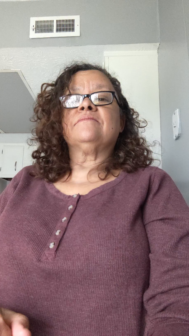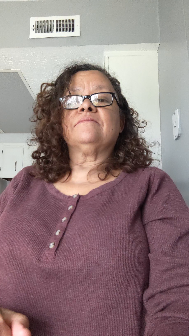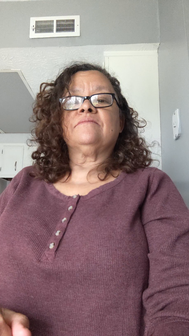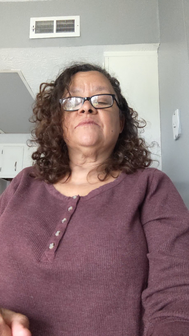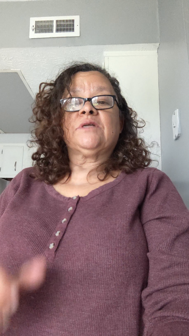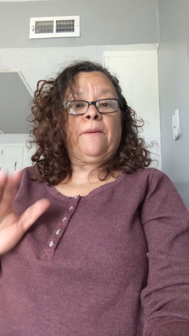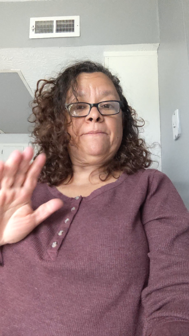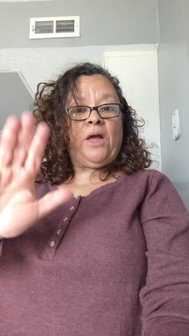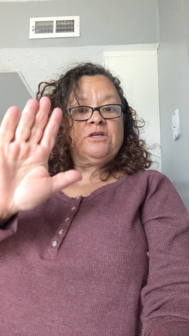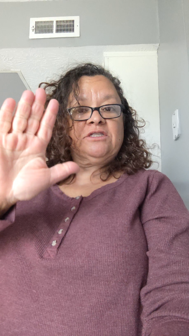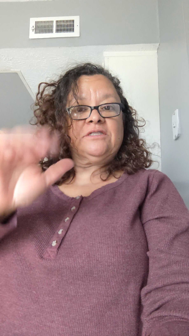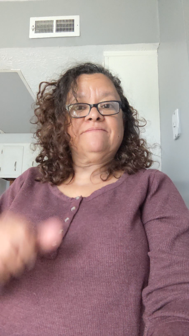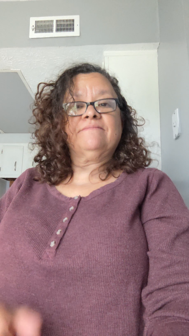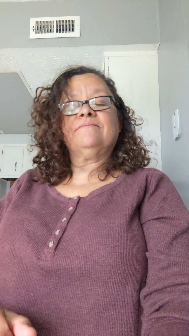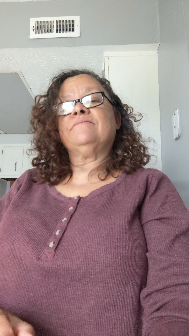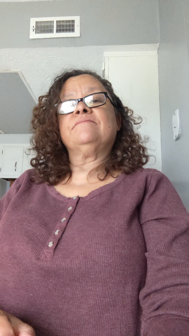push